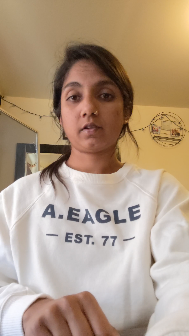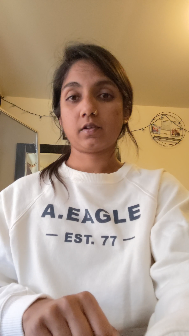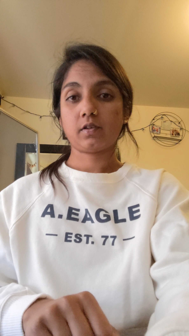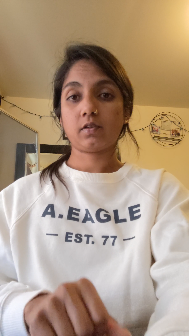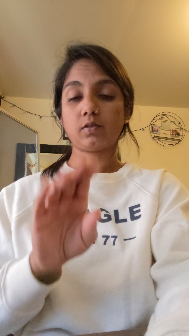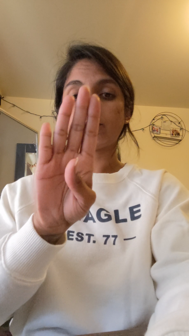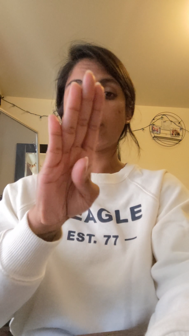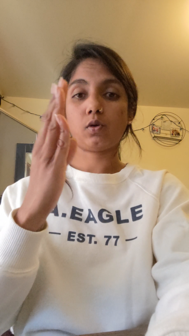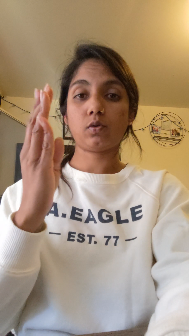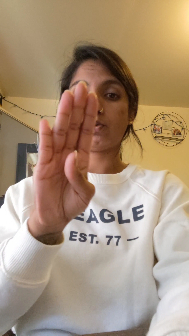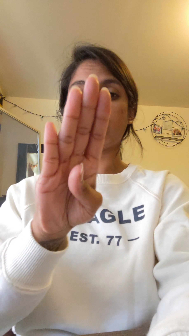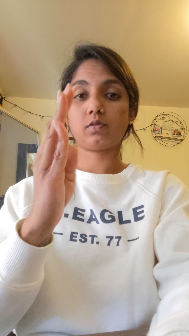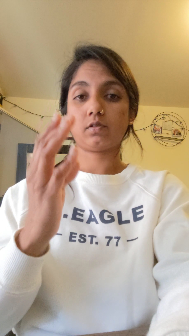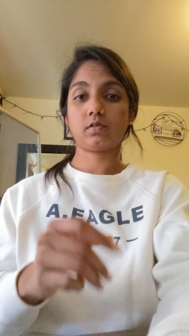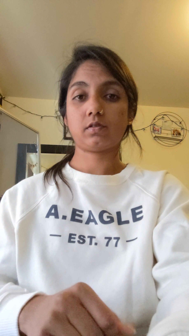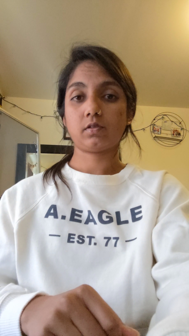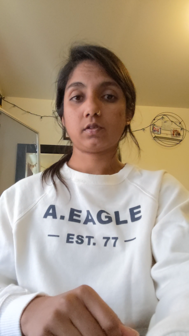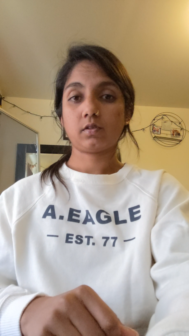door